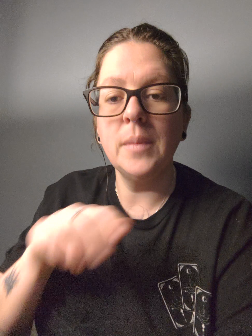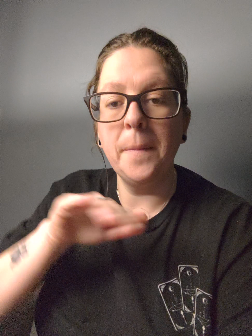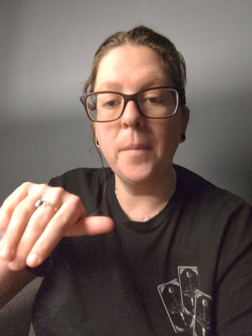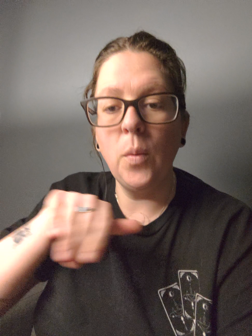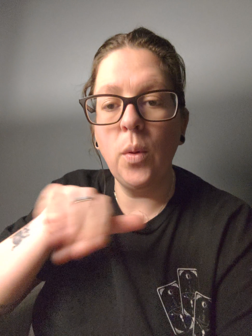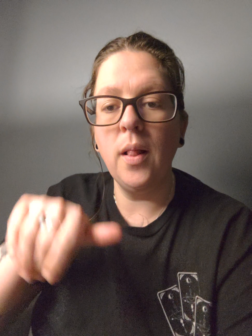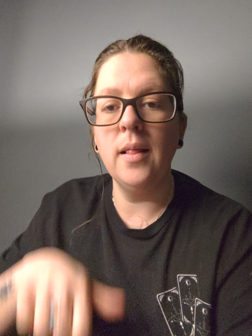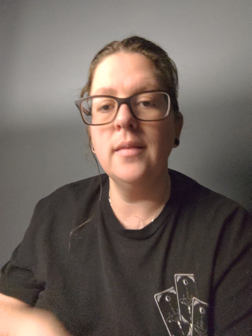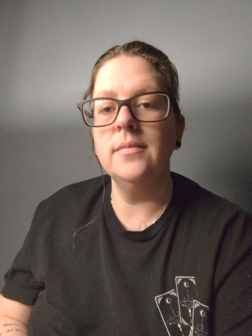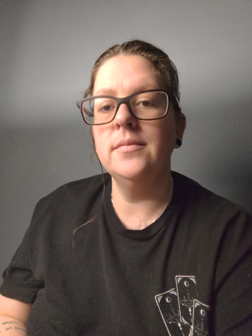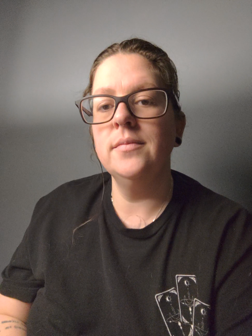pool